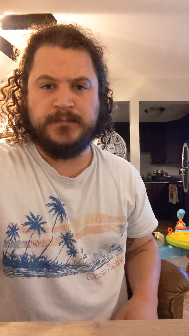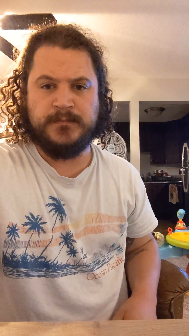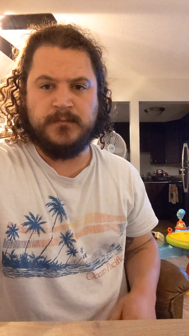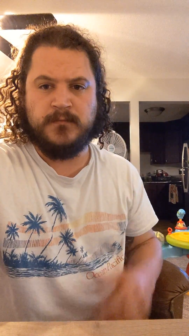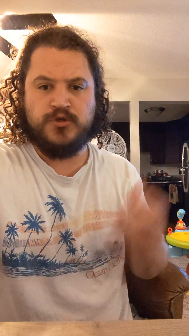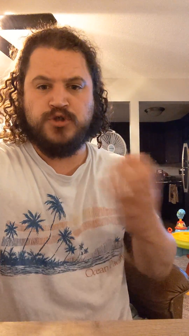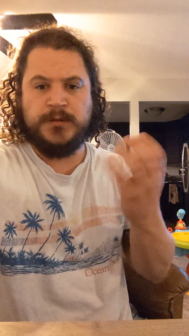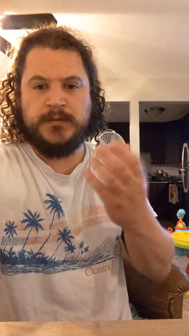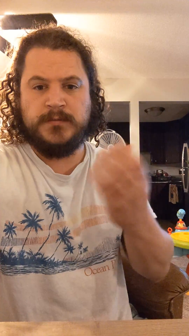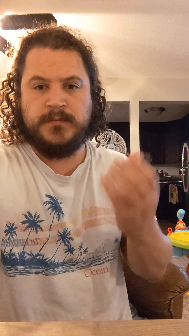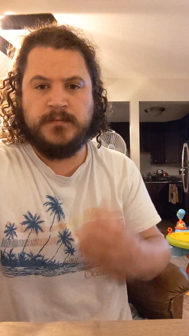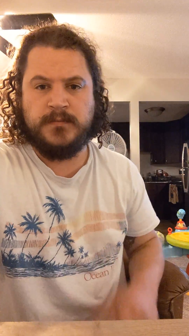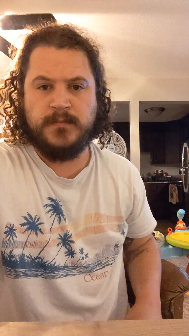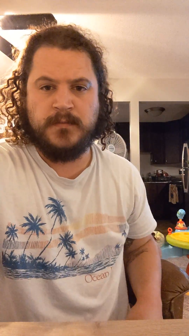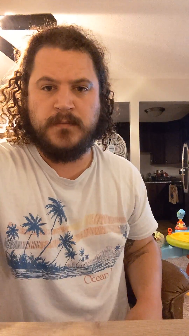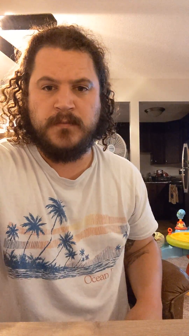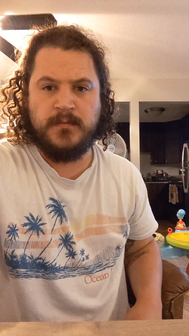shake